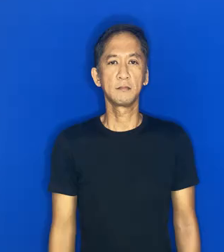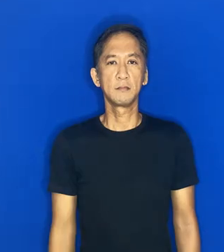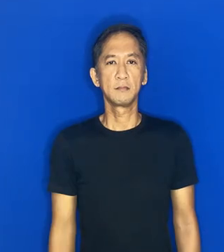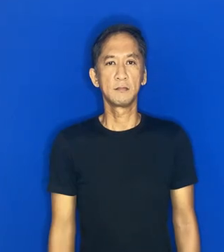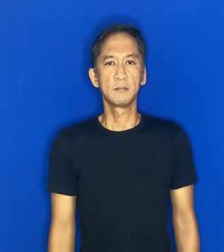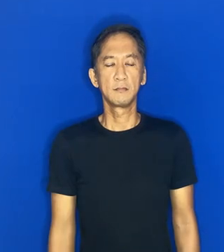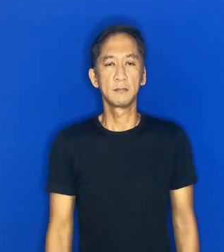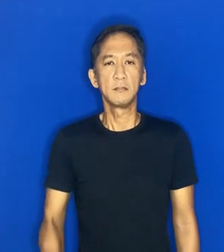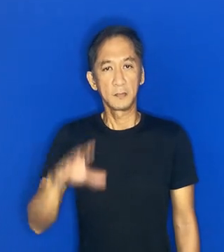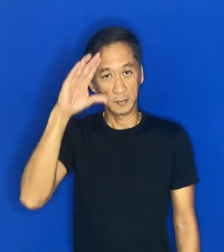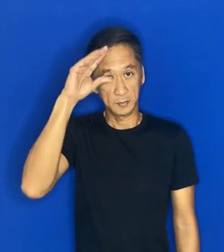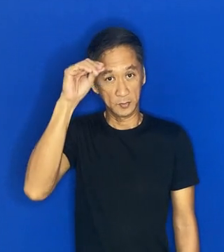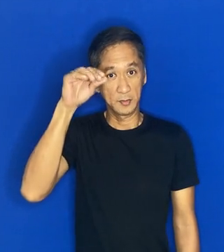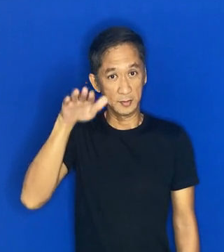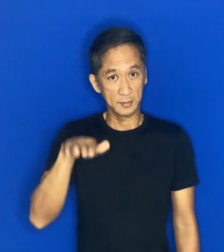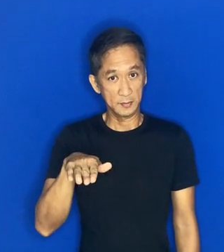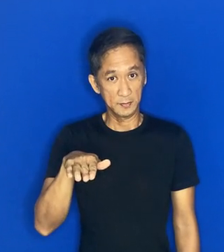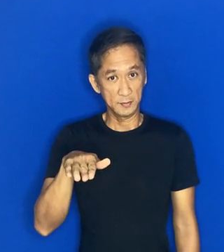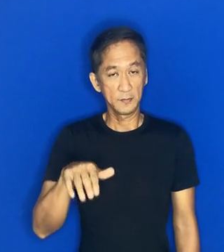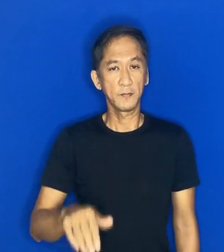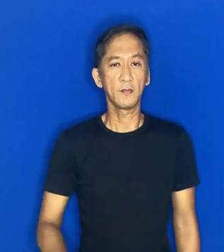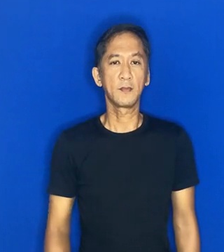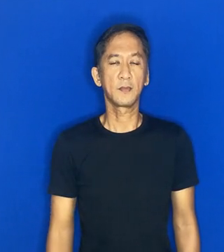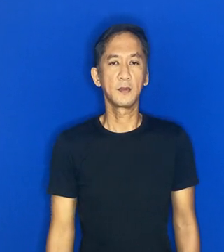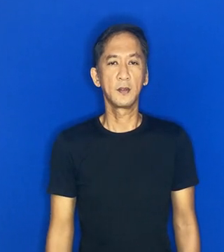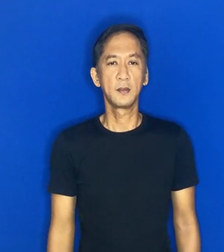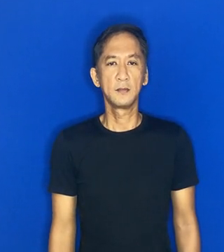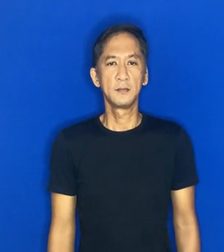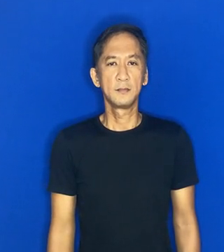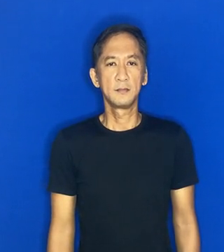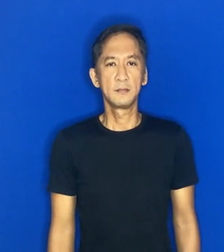boy